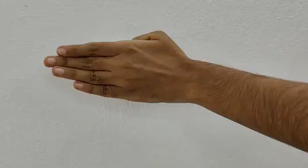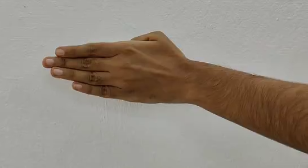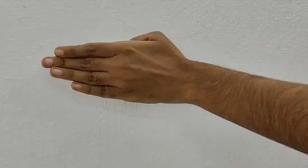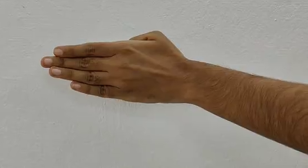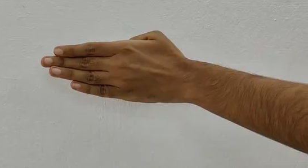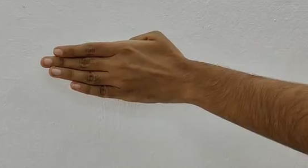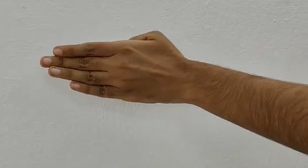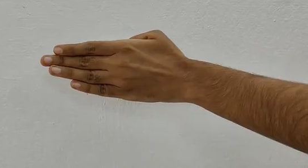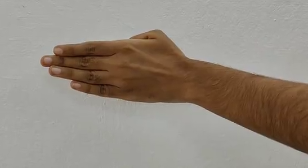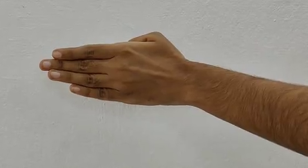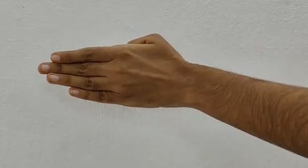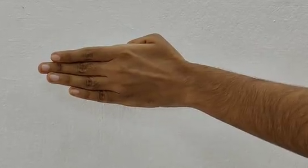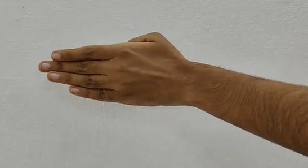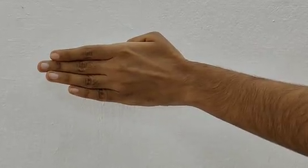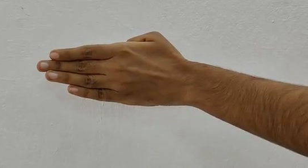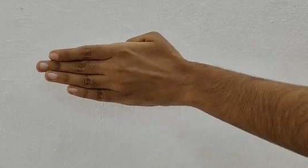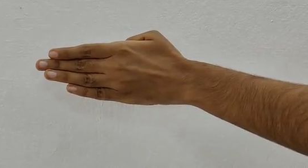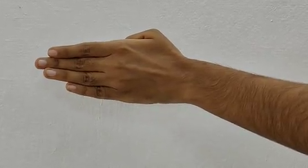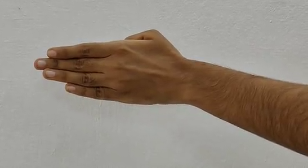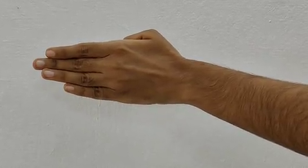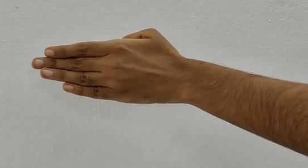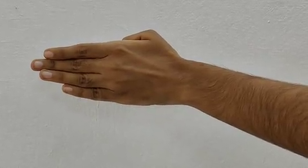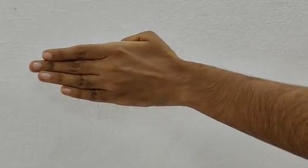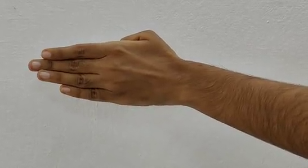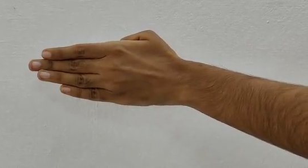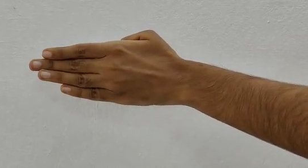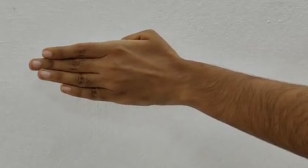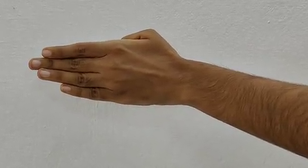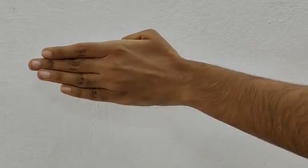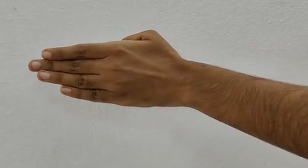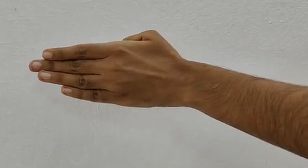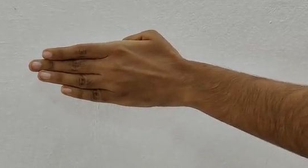അ